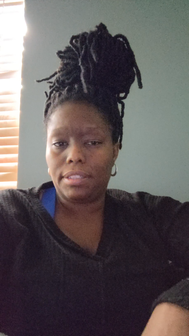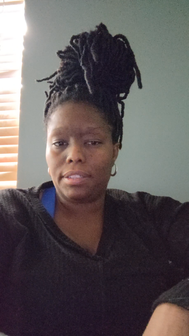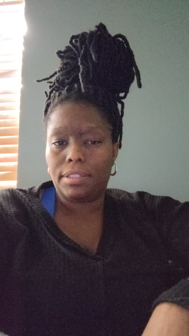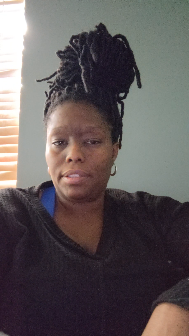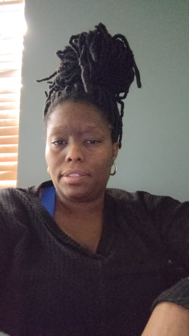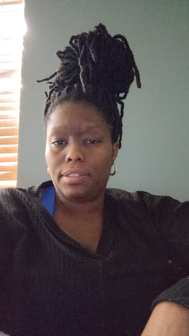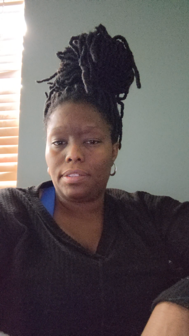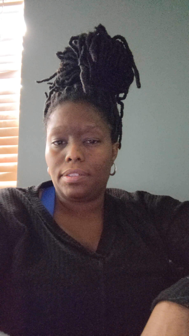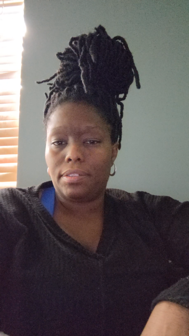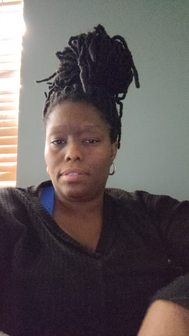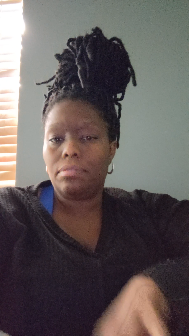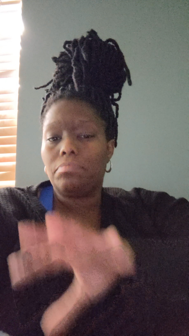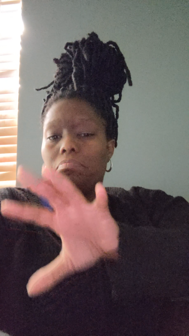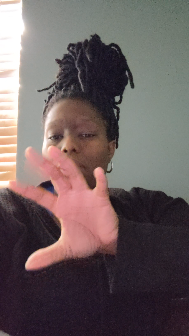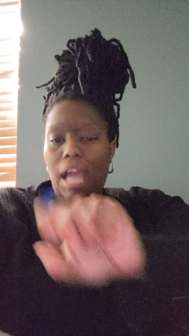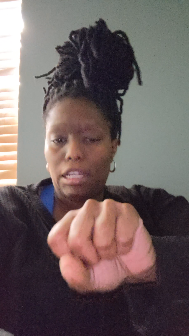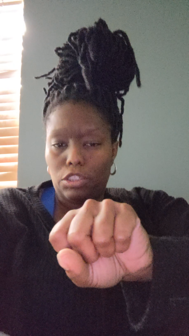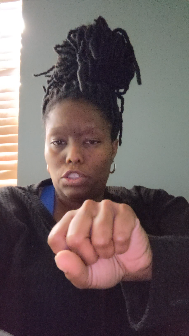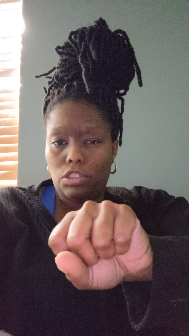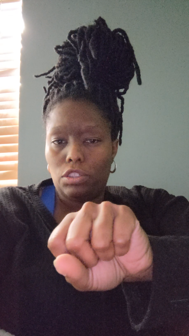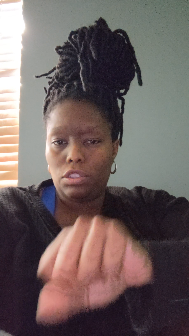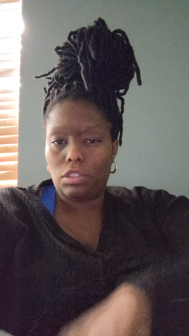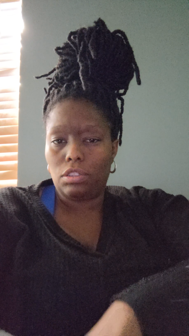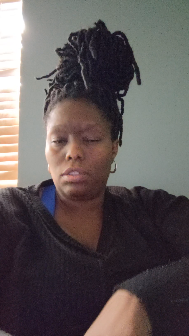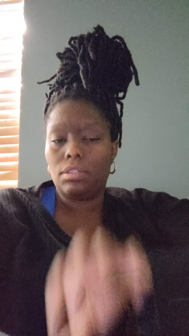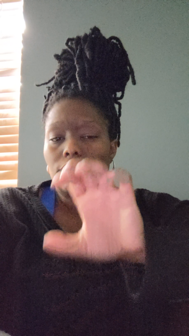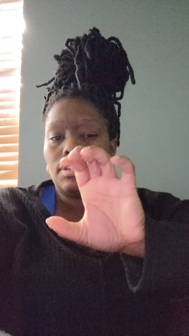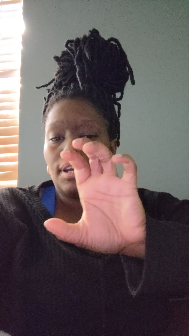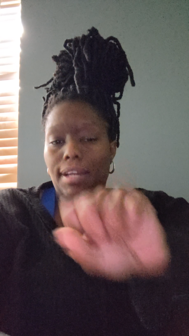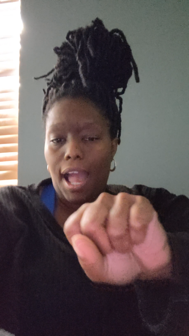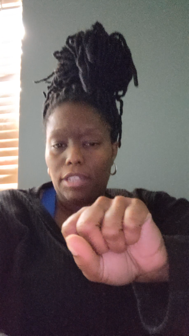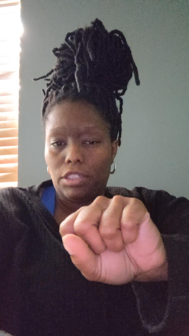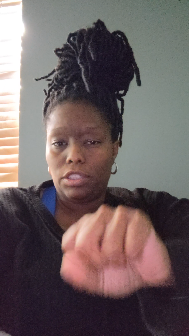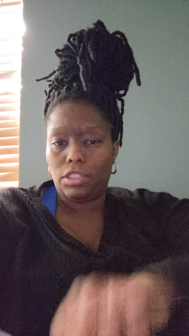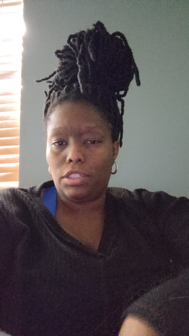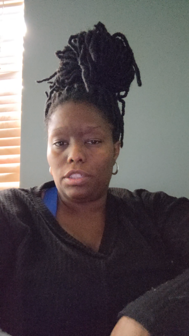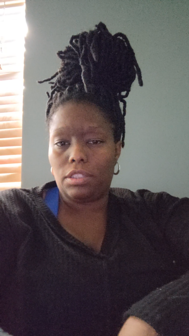catch